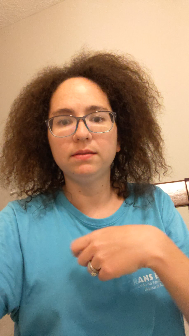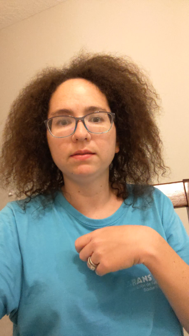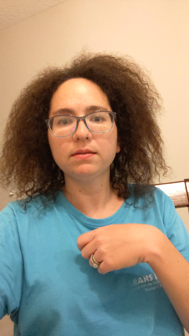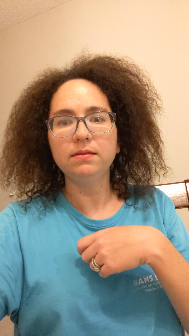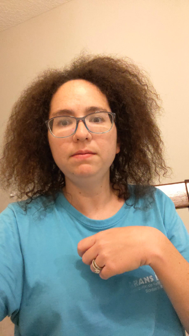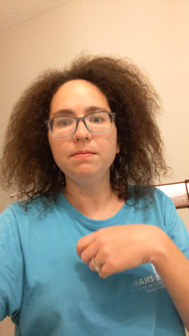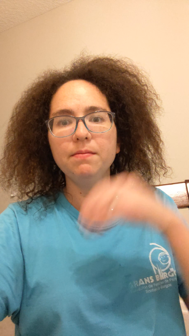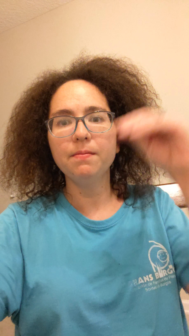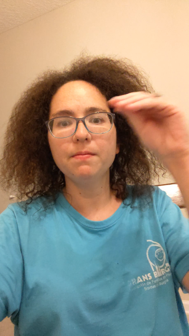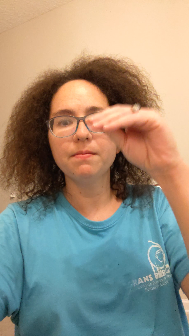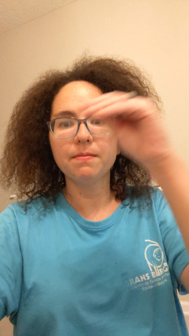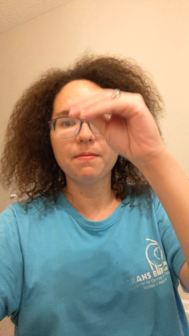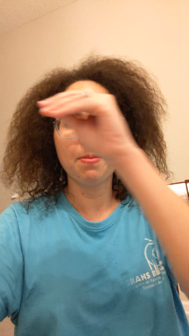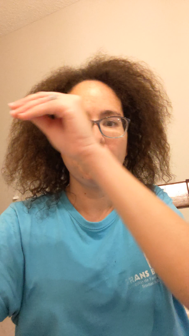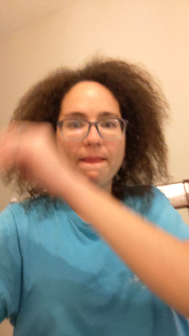dinosaur